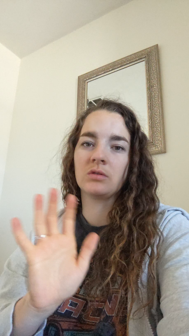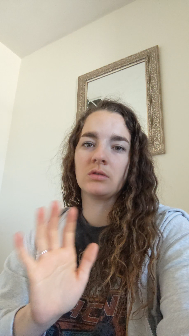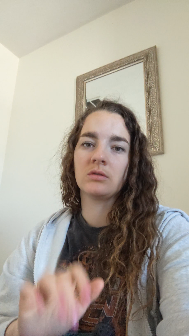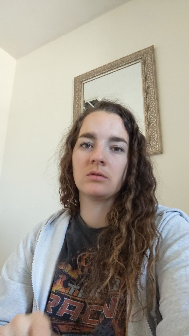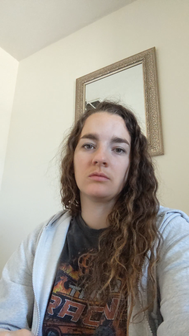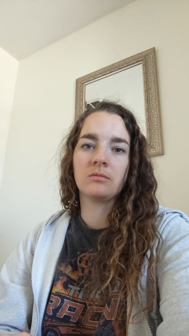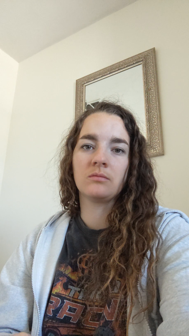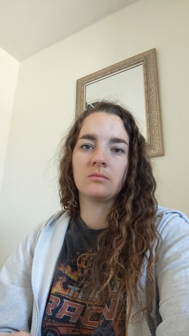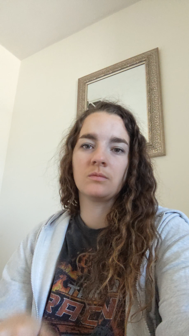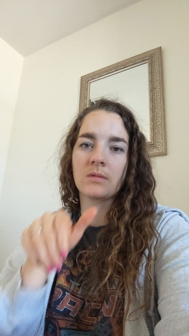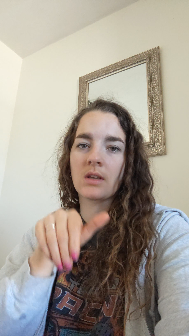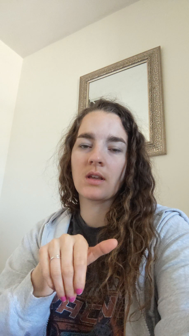night night